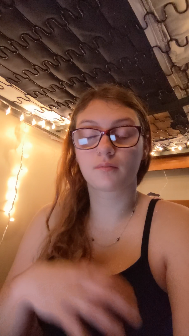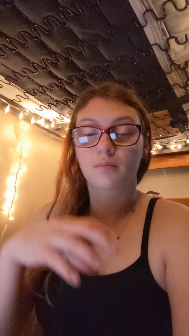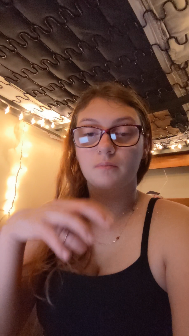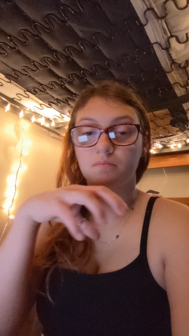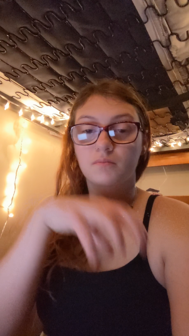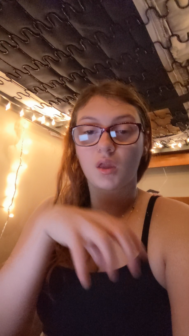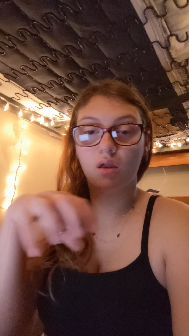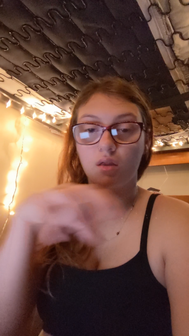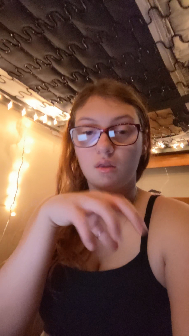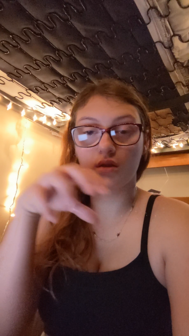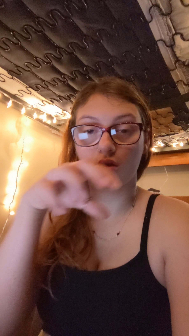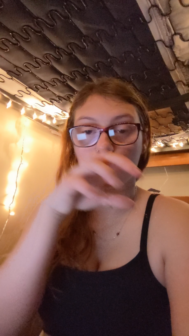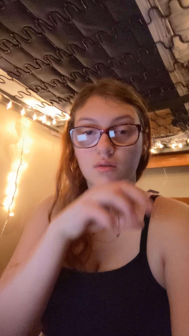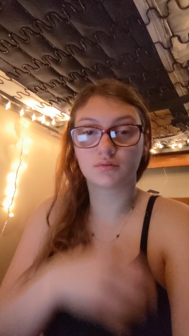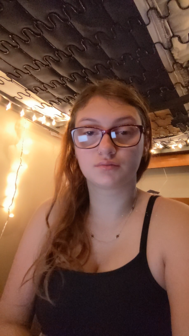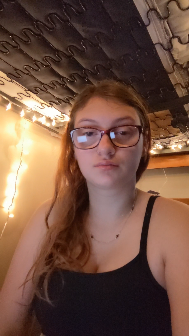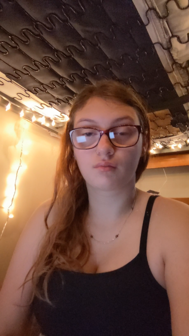block